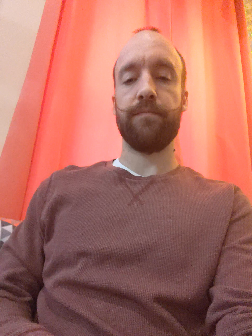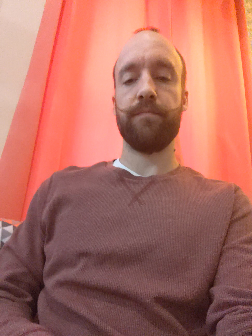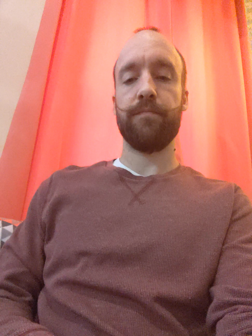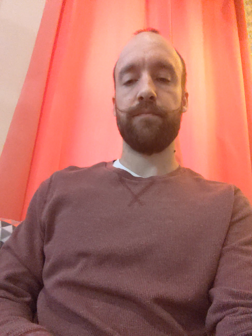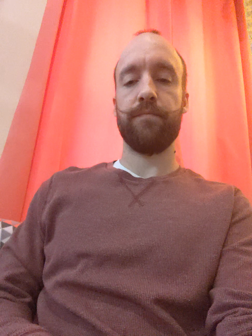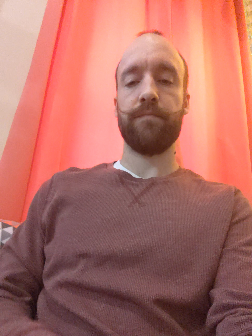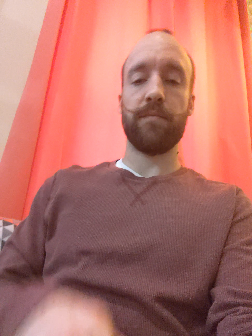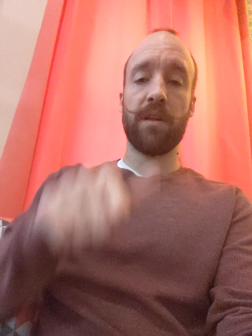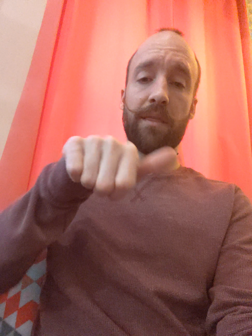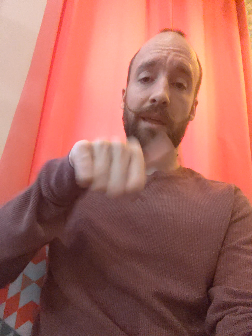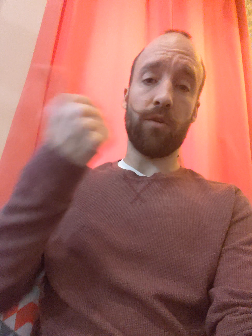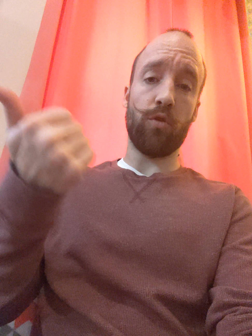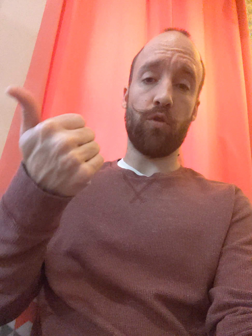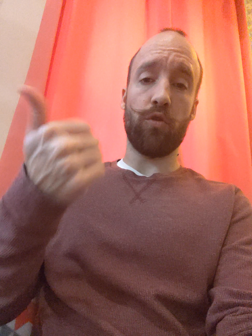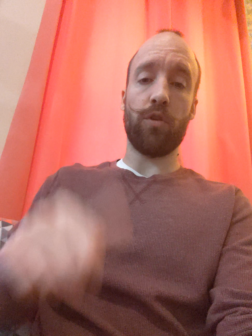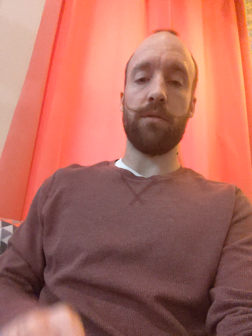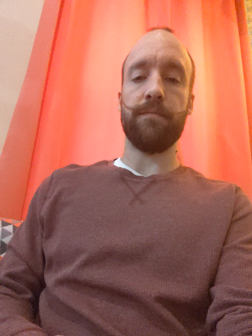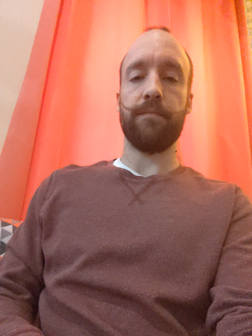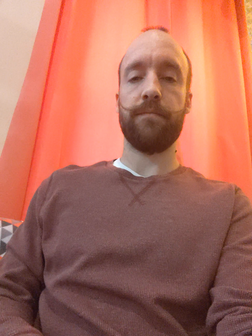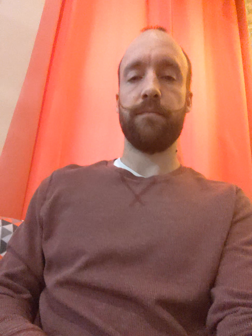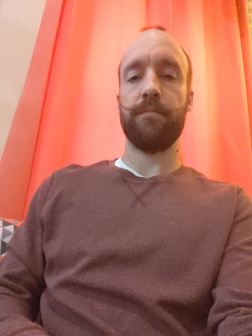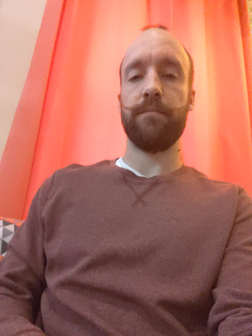another